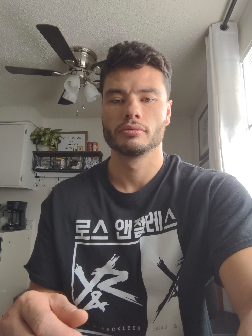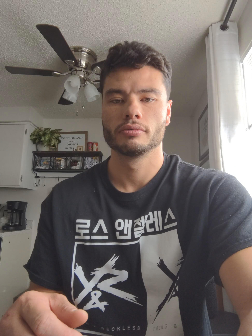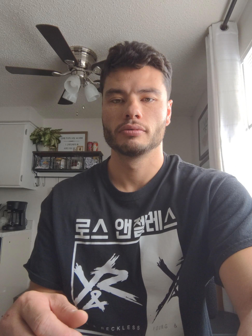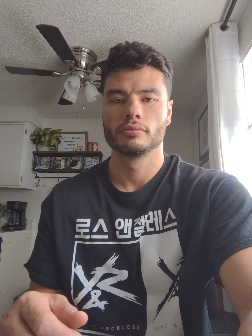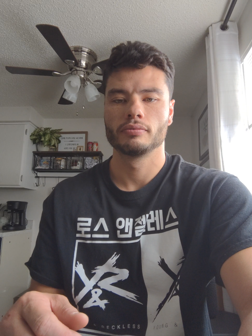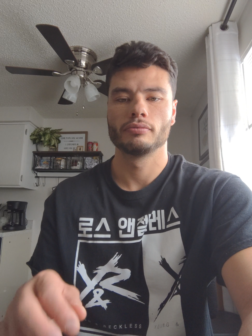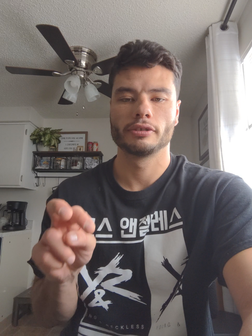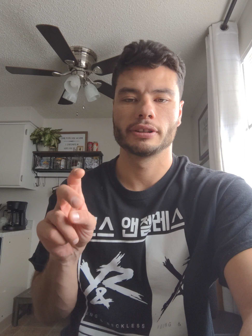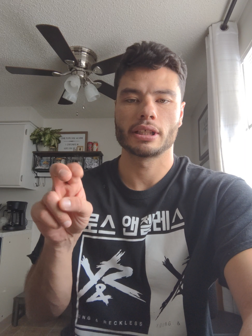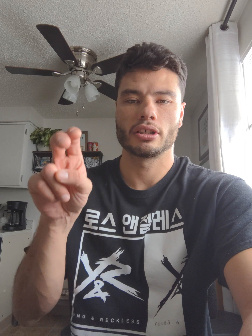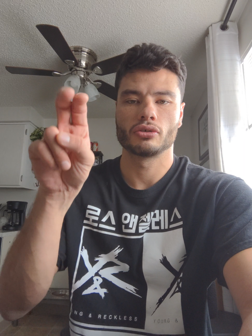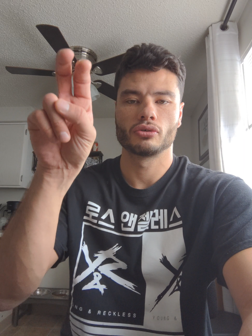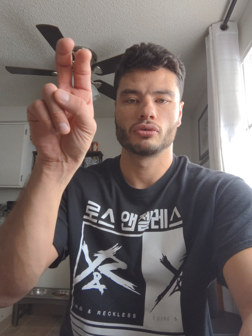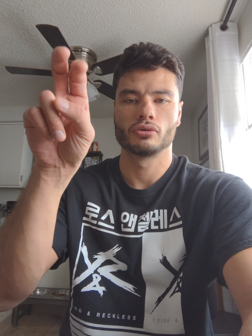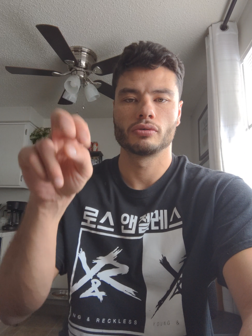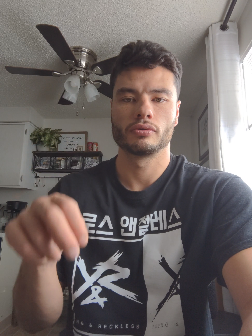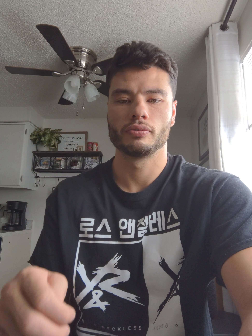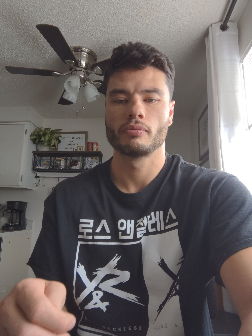stairs